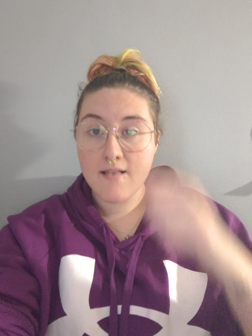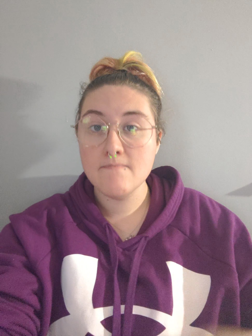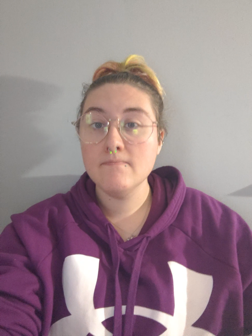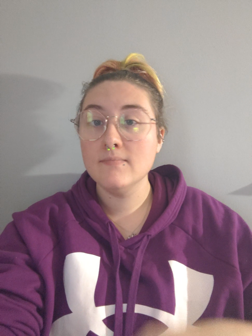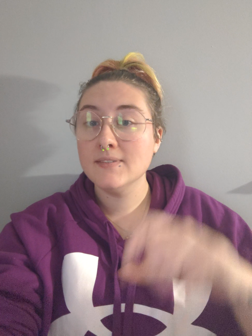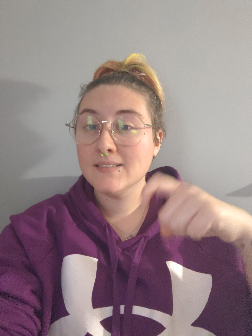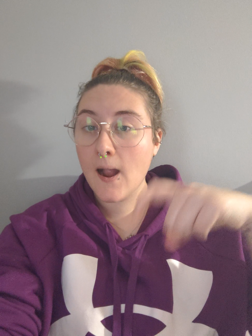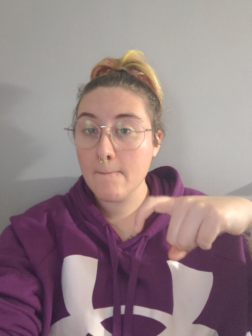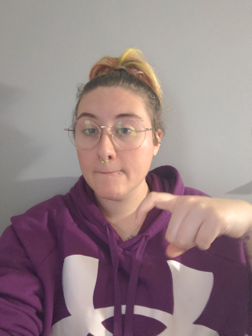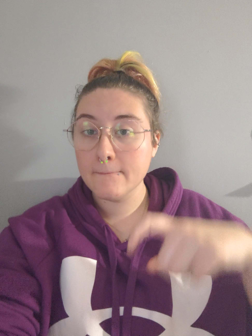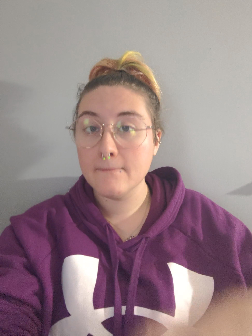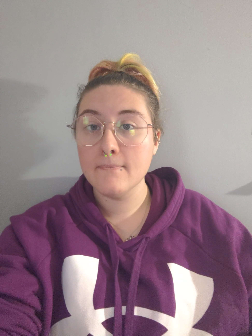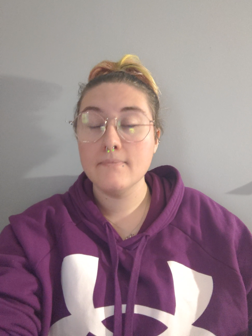time